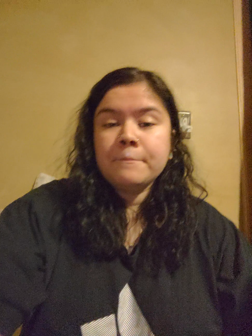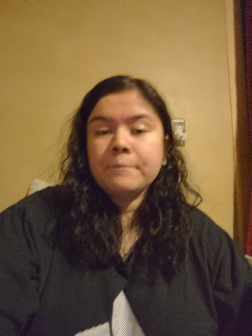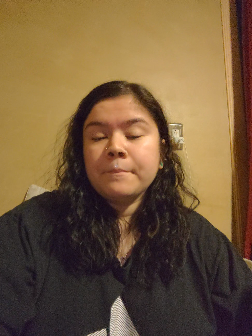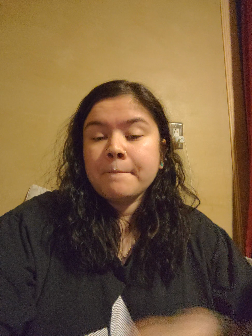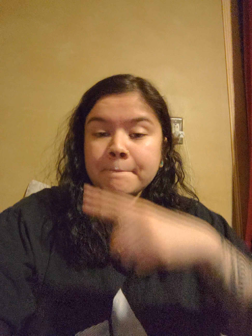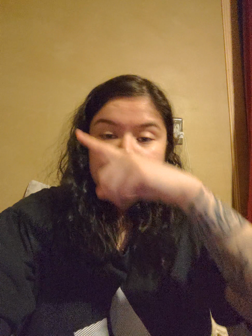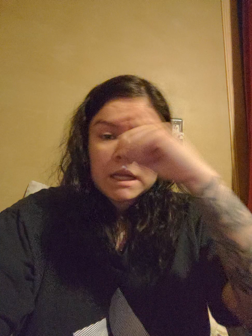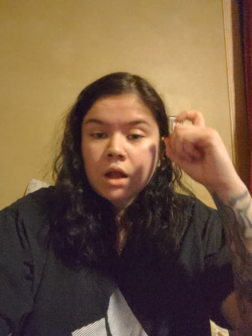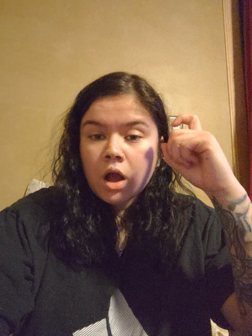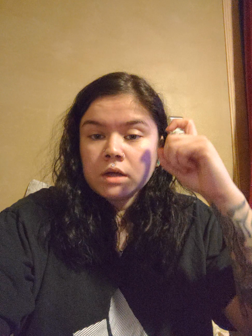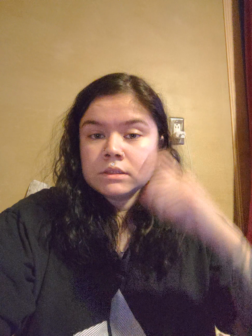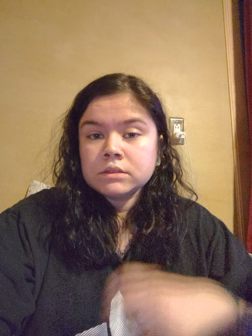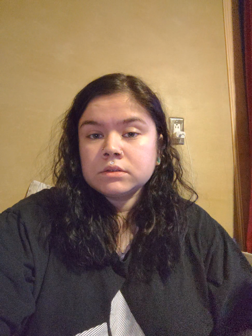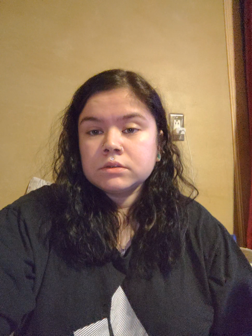because